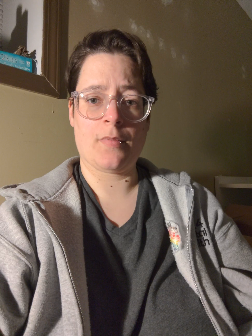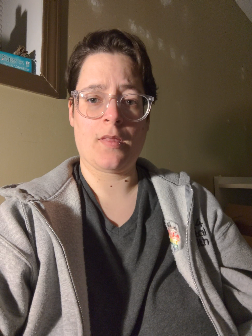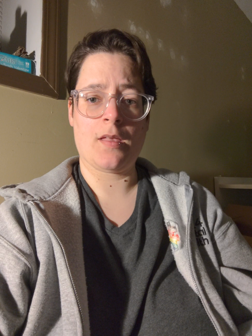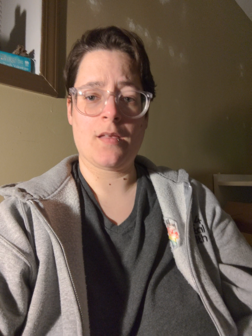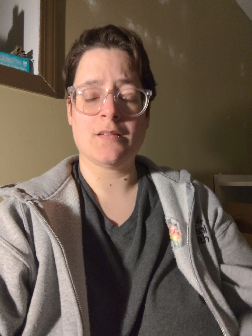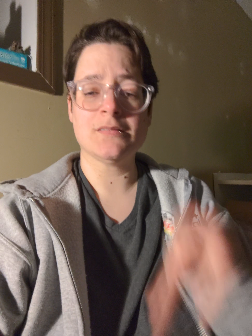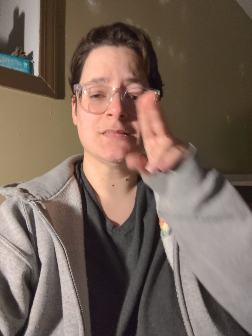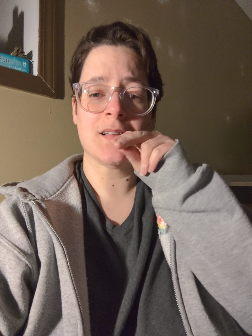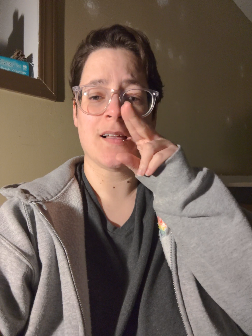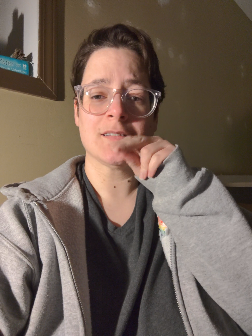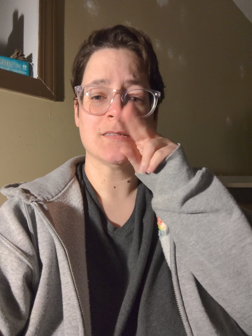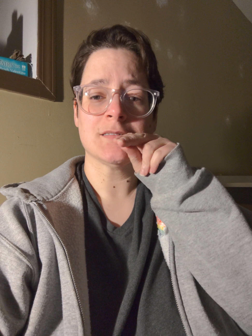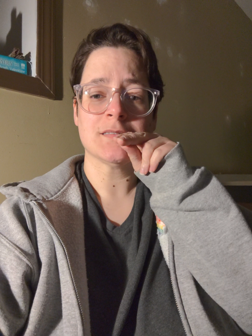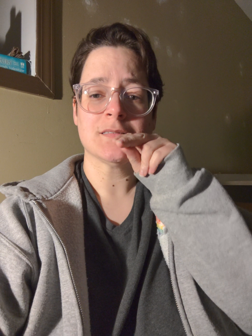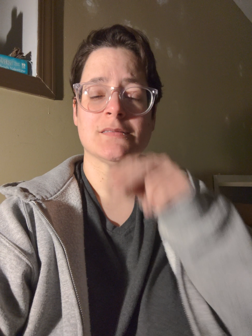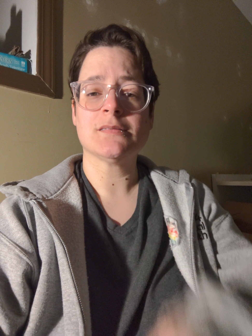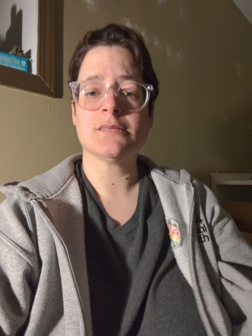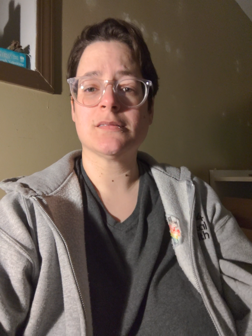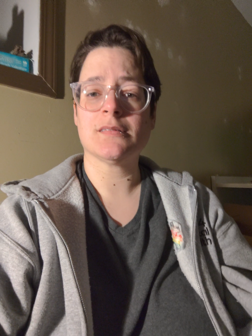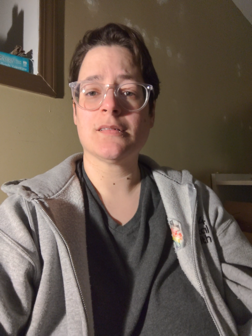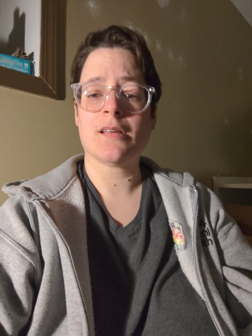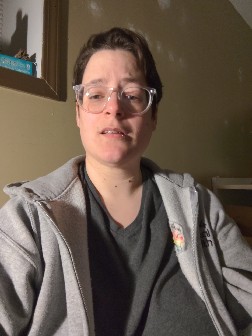duck